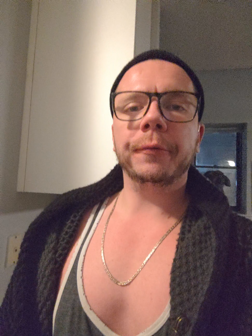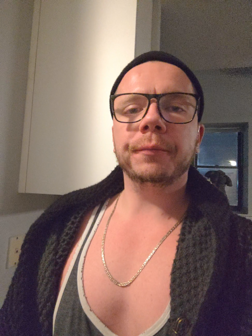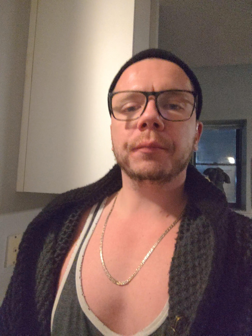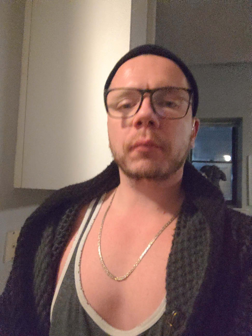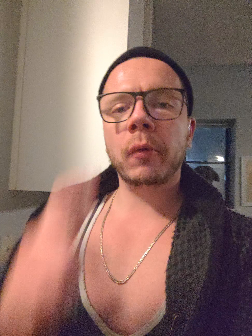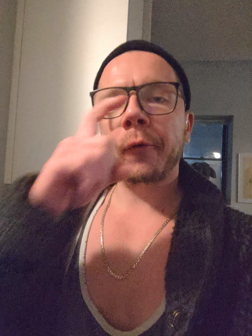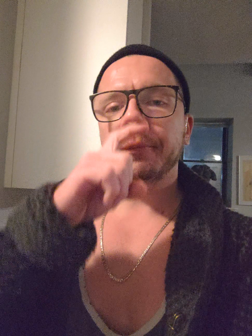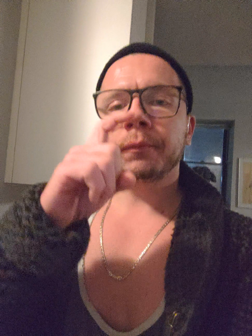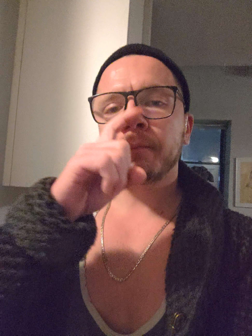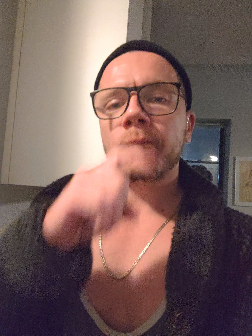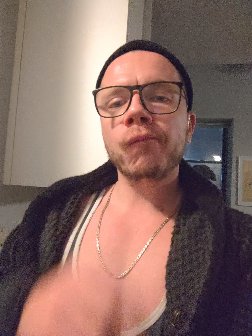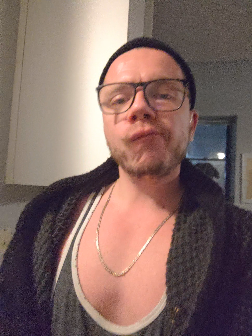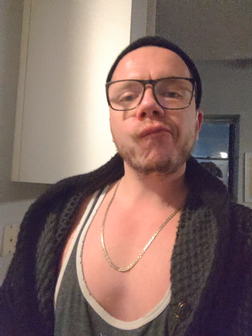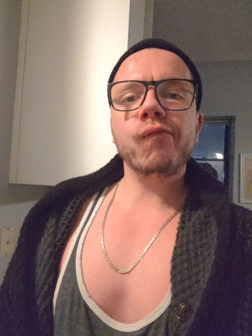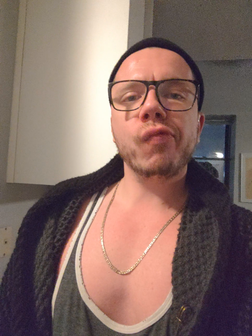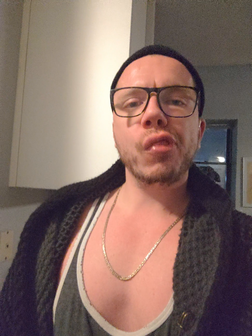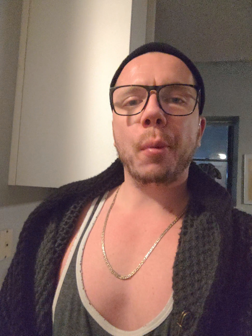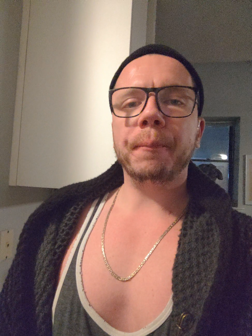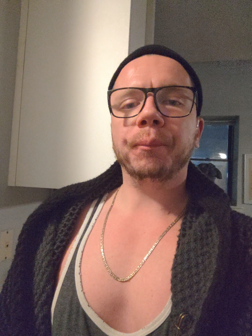doll